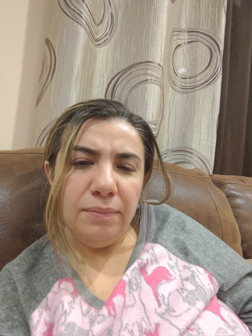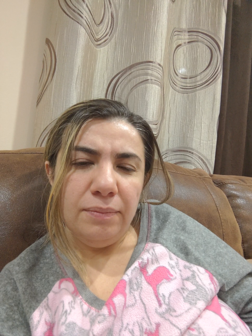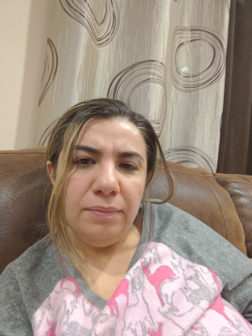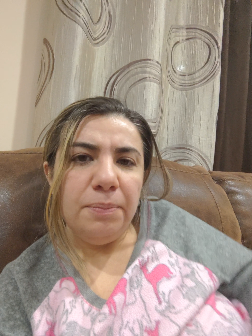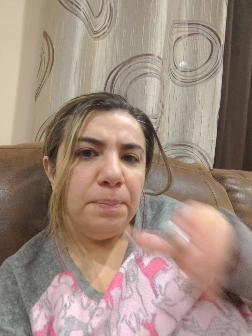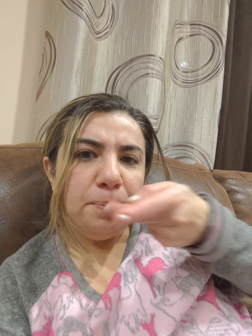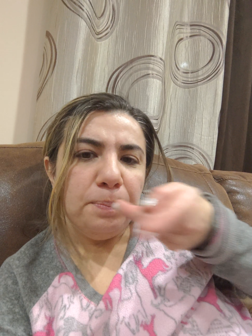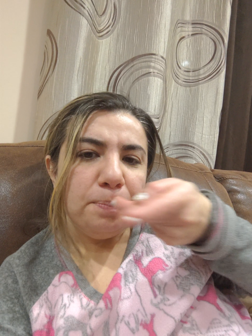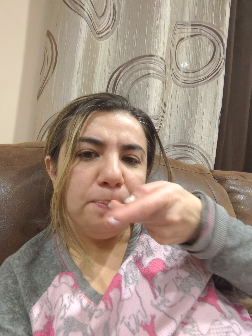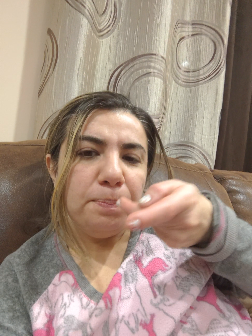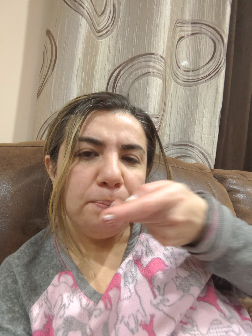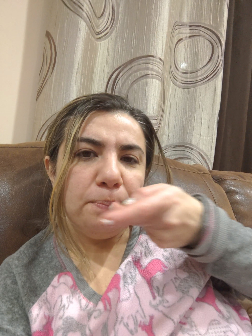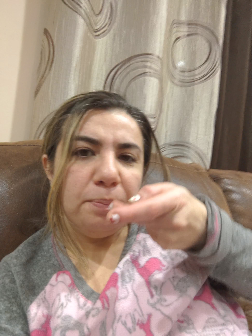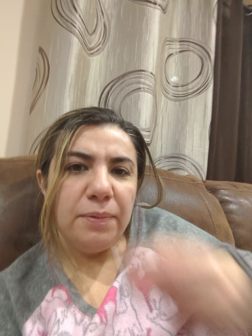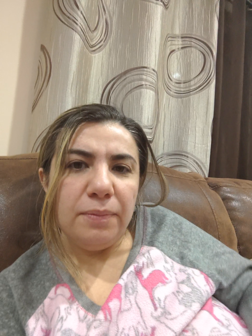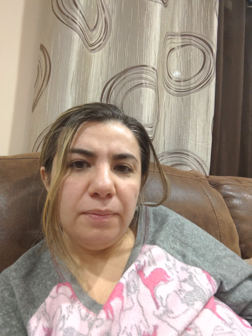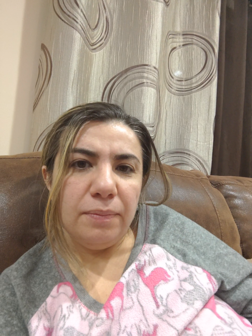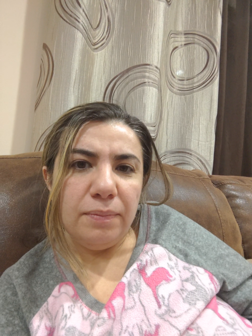pizza